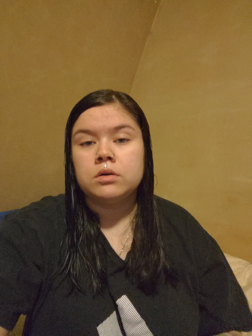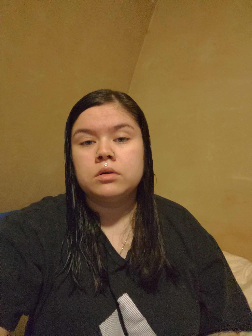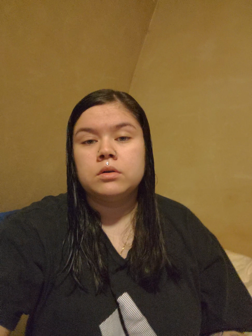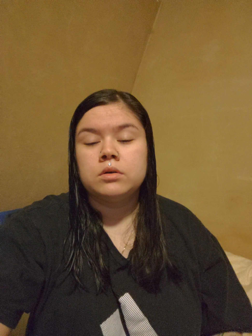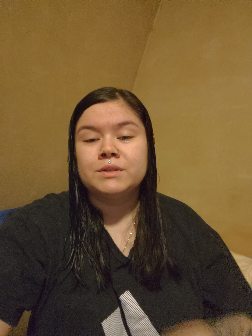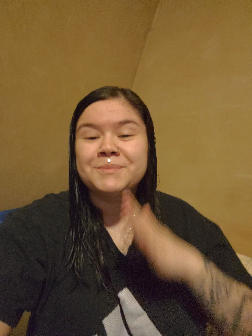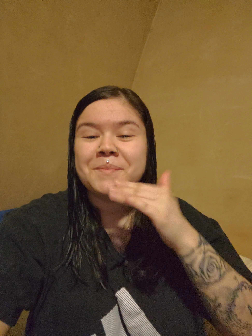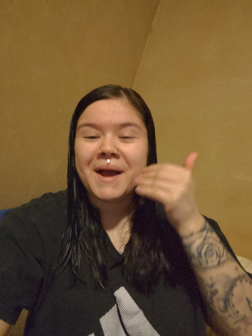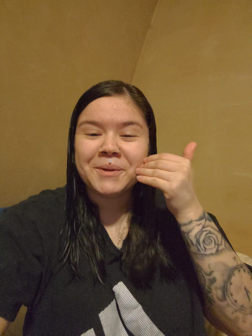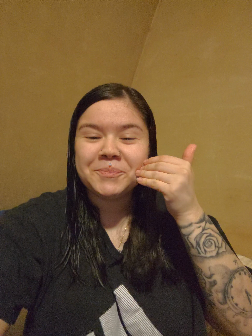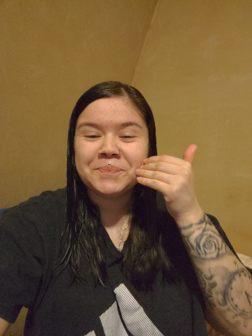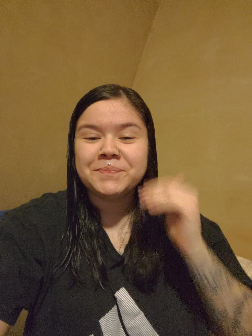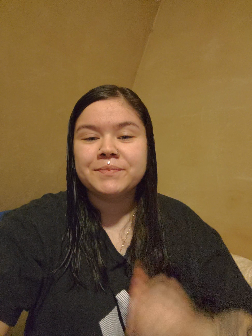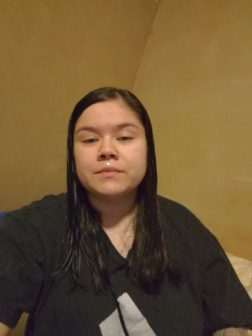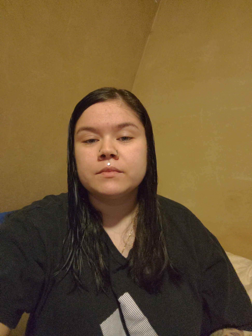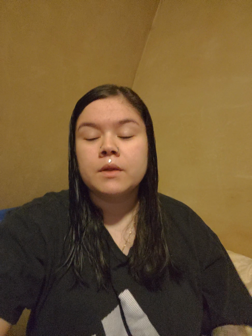smile